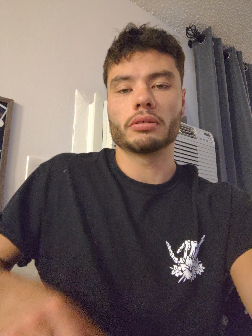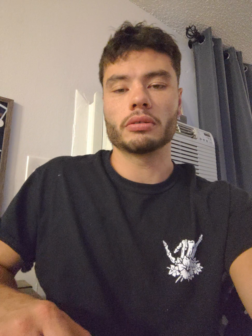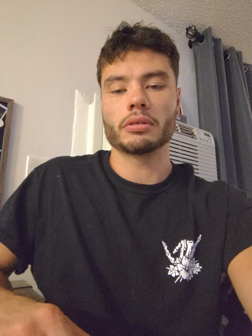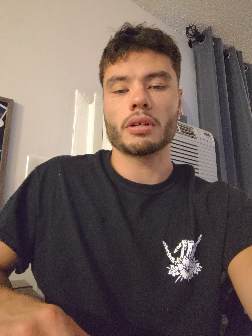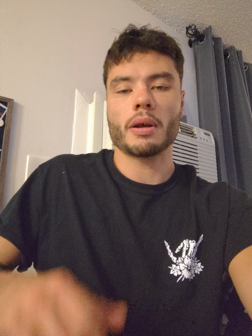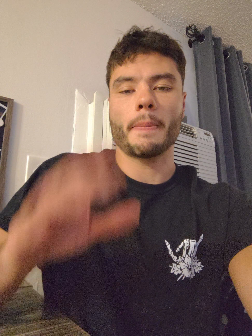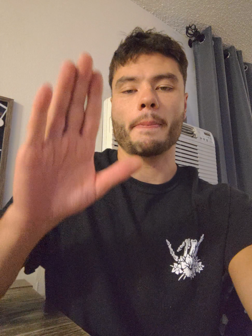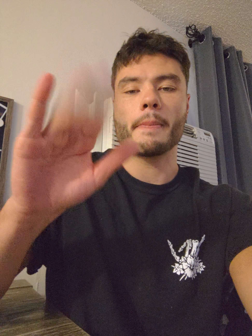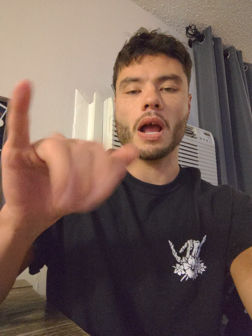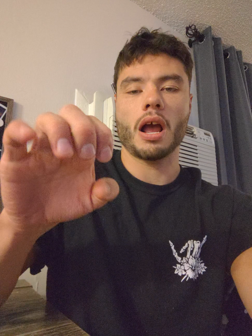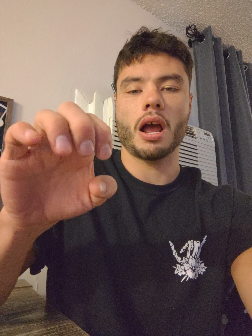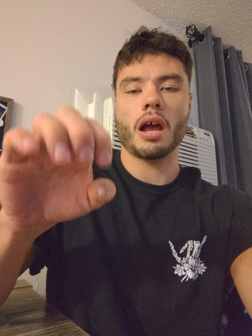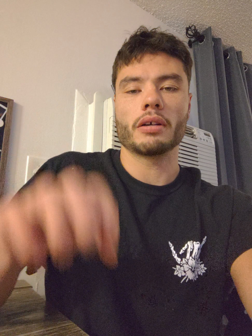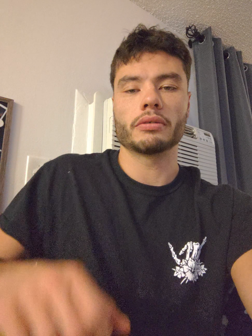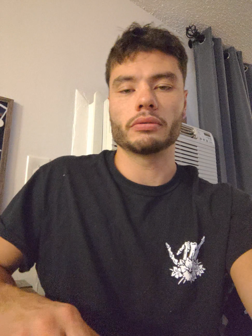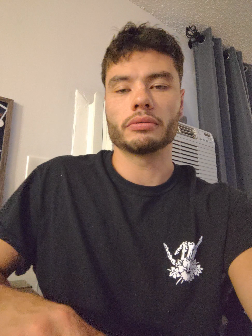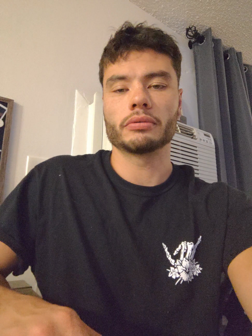bye